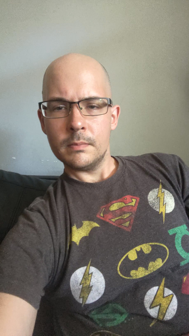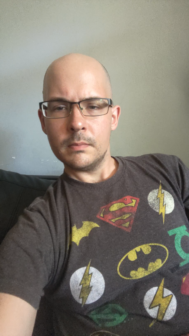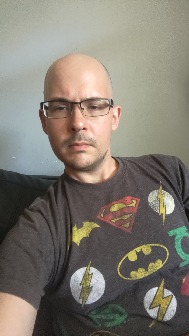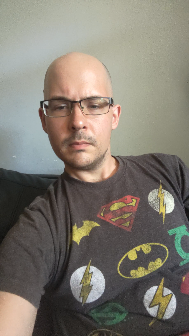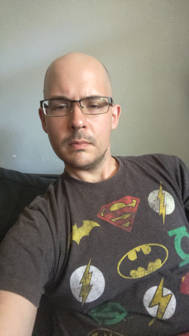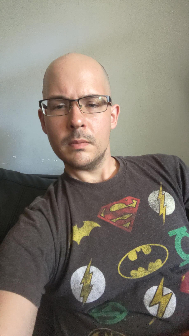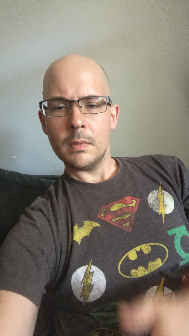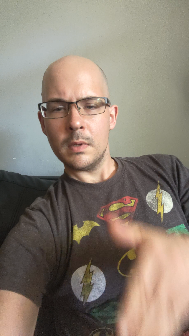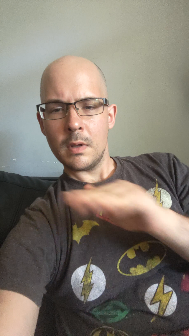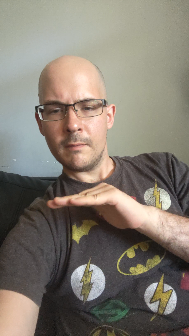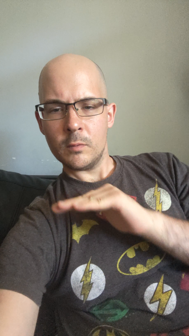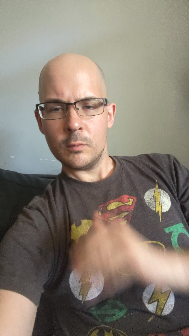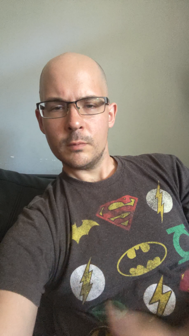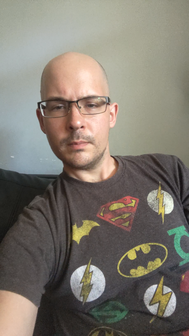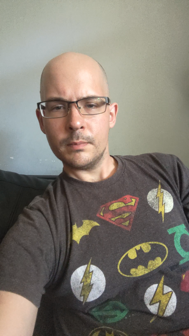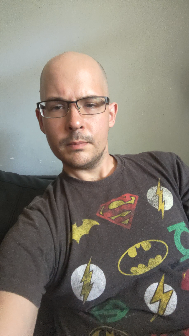cover